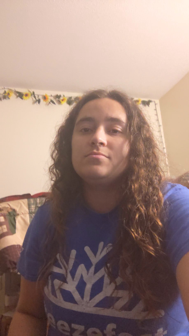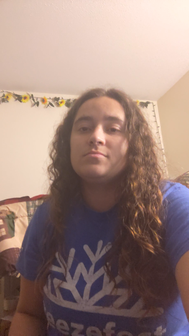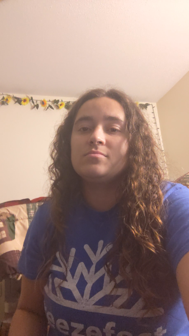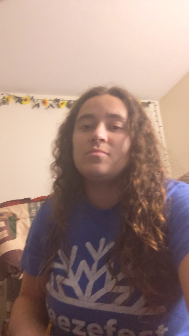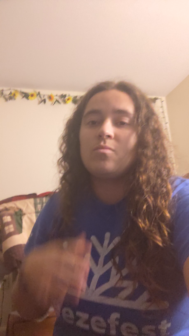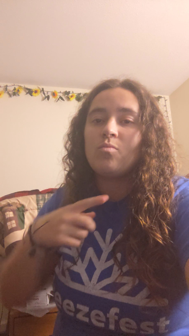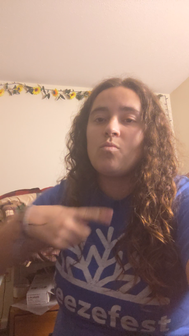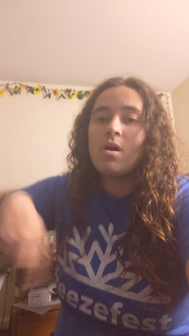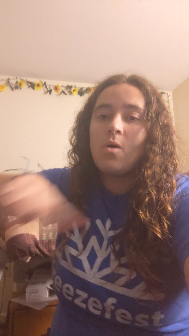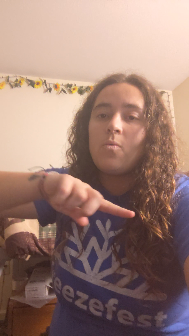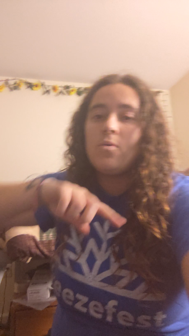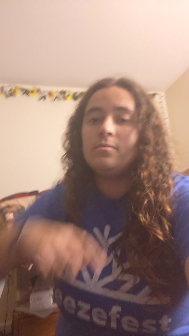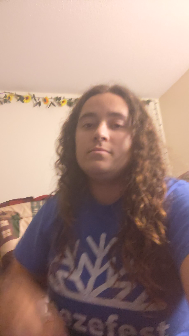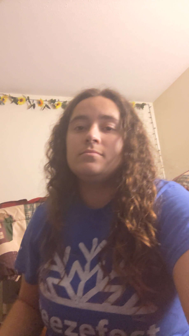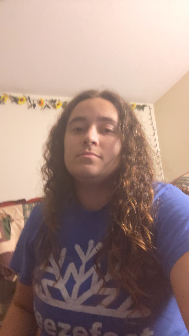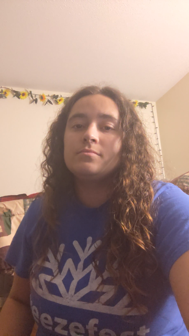around